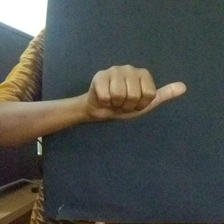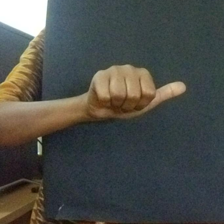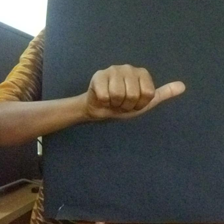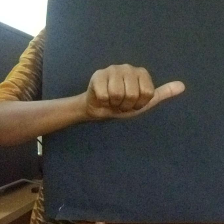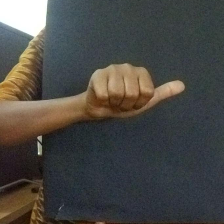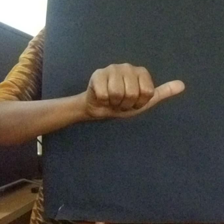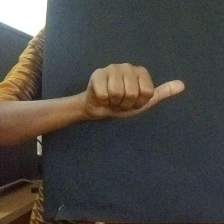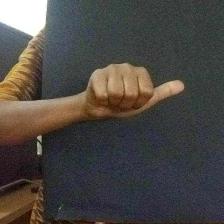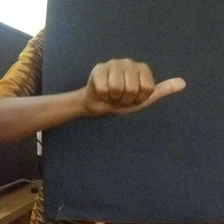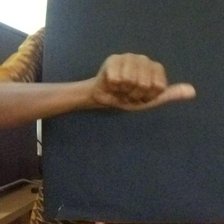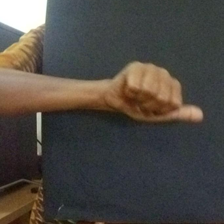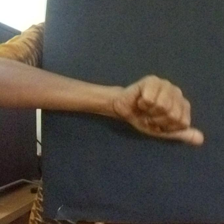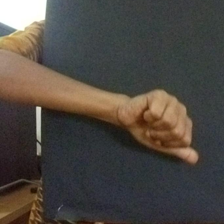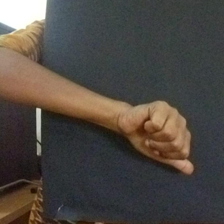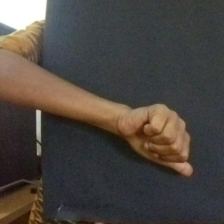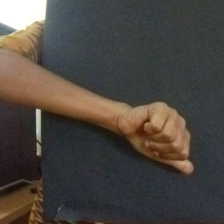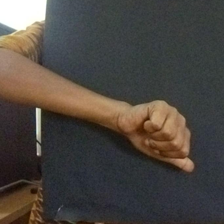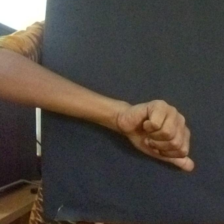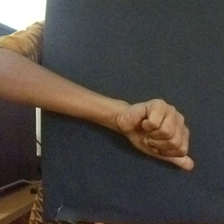lose